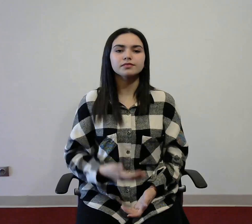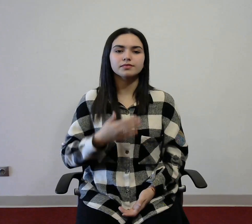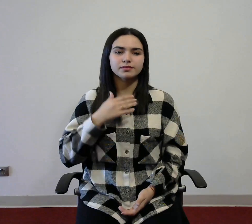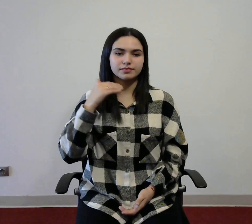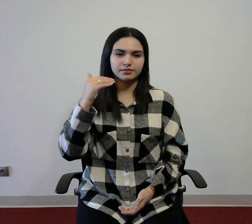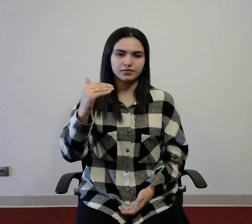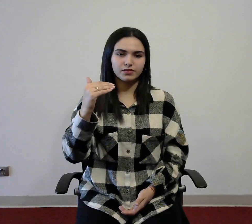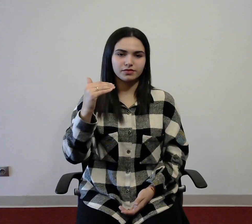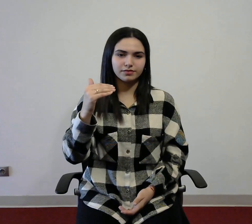siz